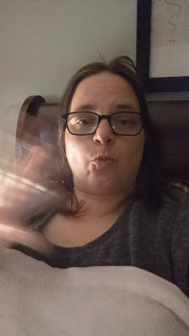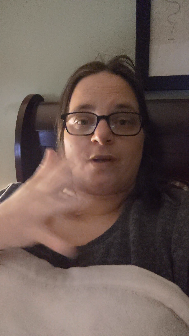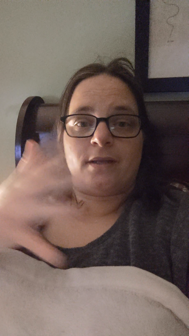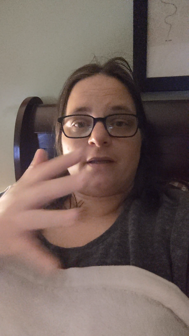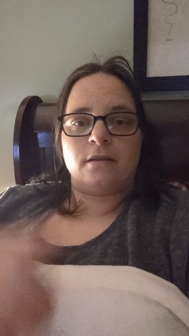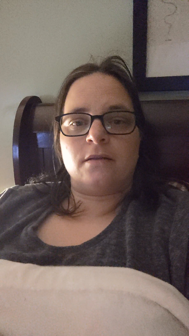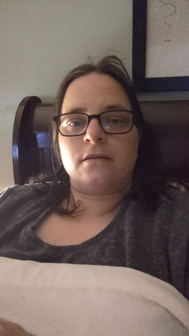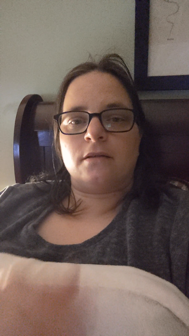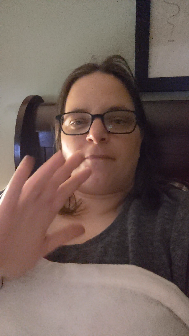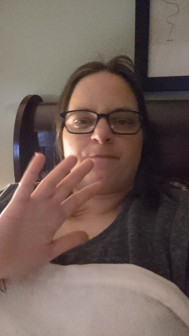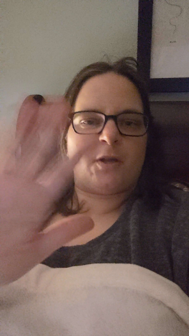push